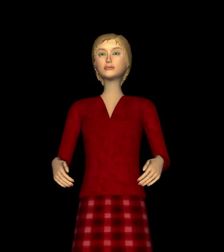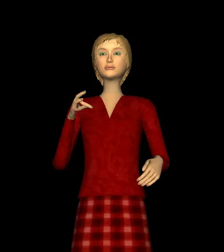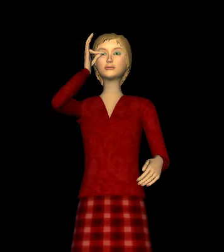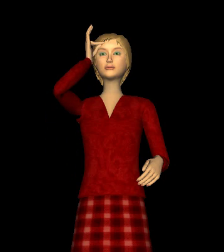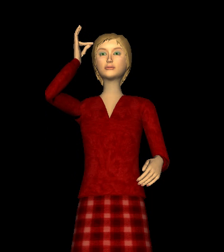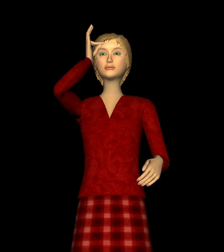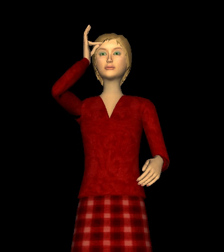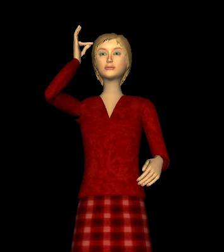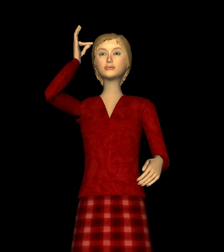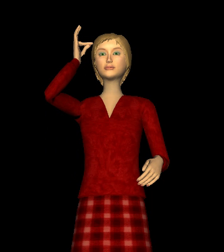شعر